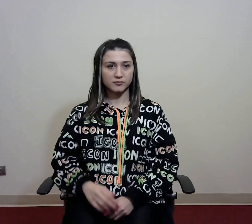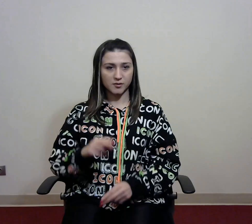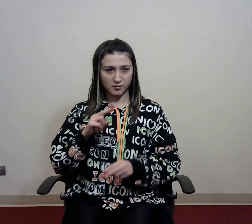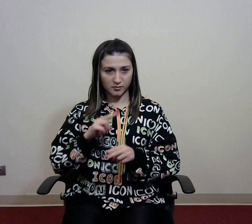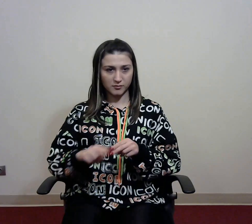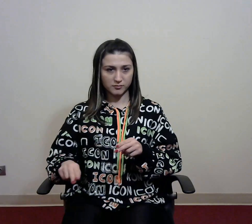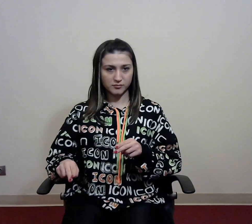itmiş